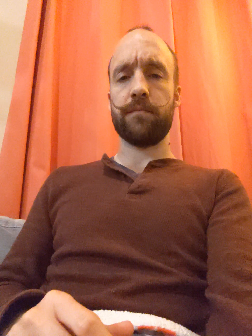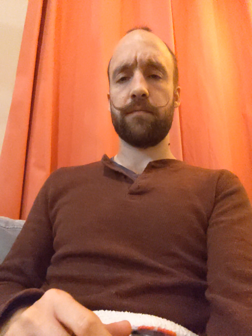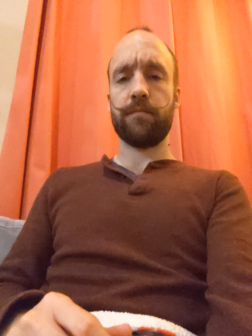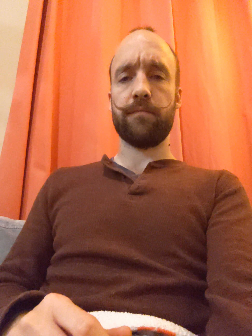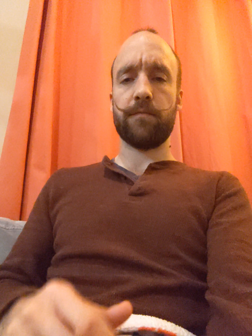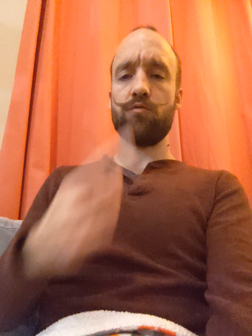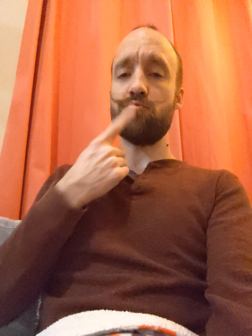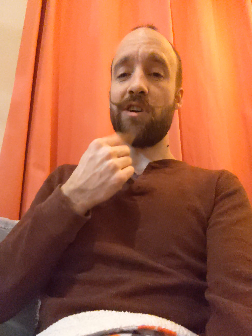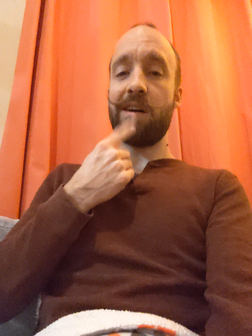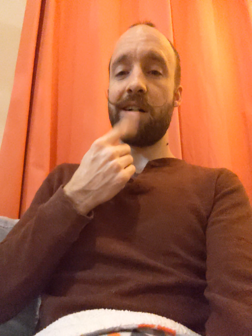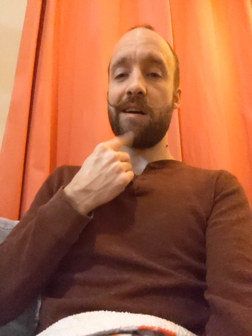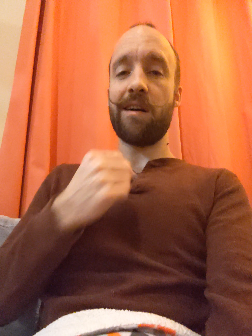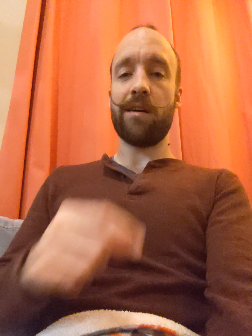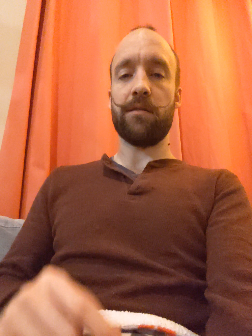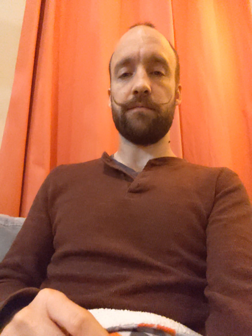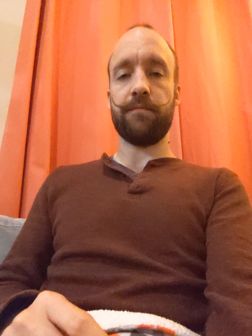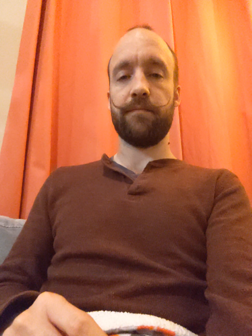red